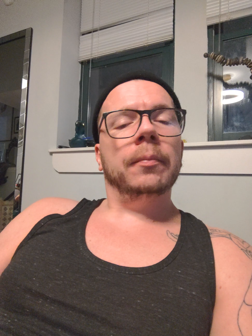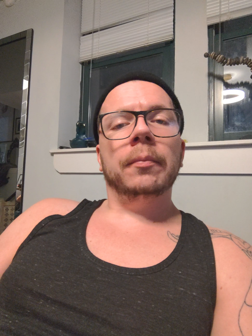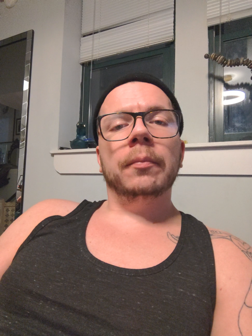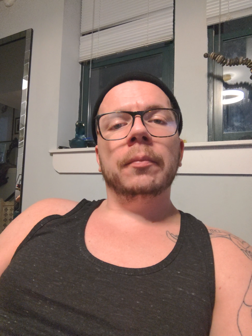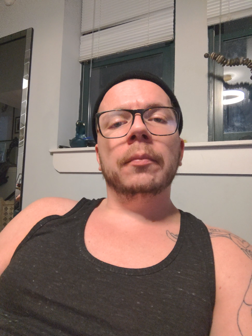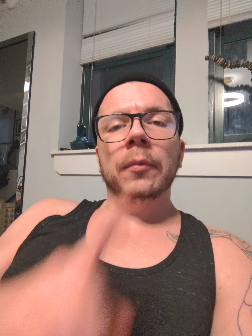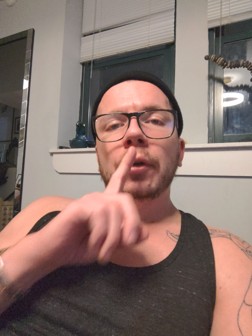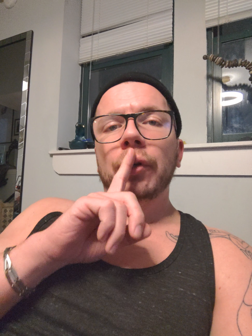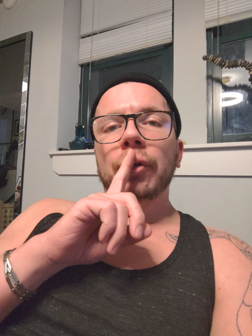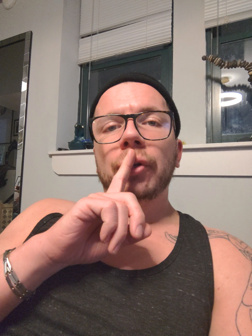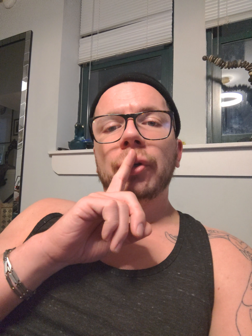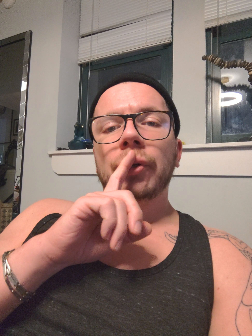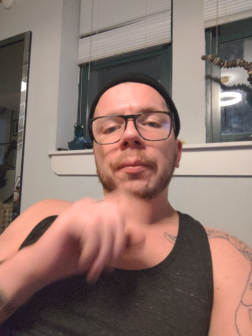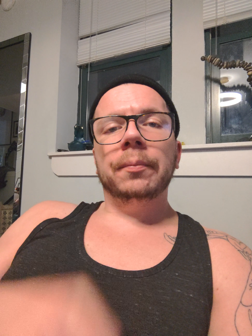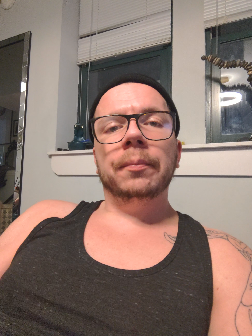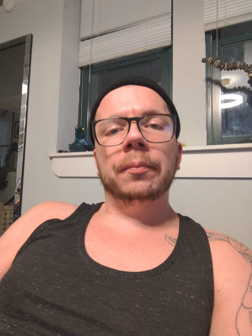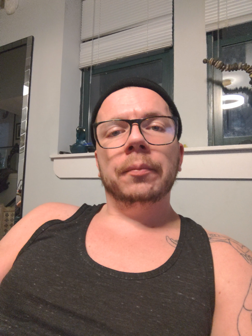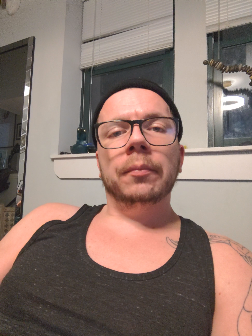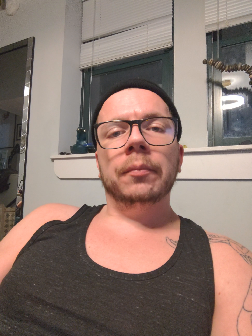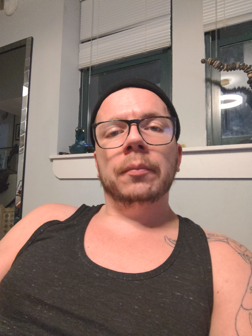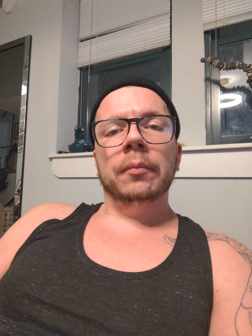shhh